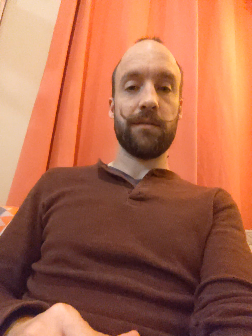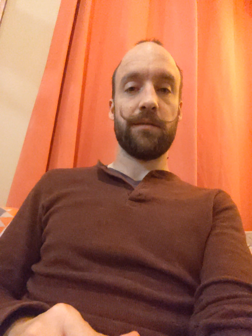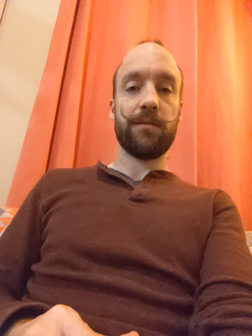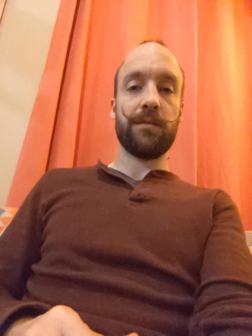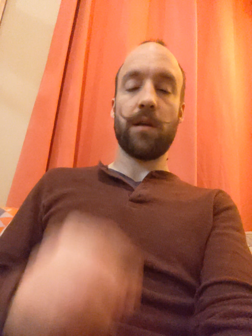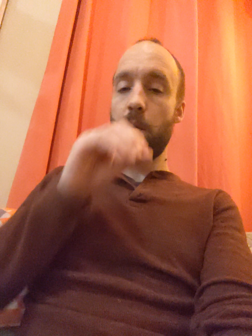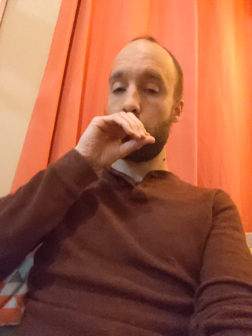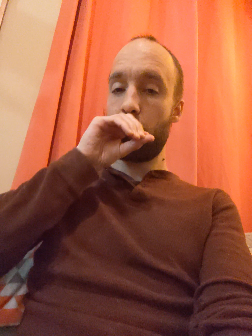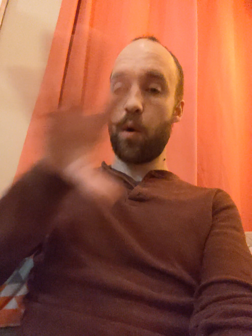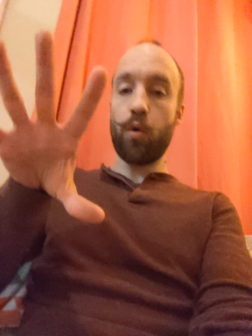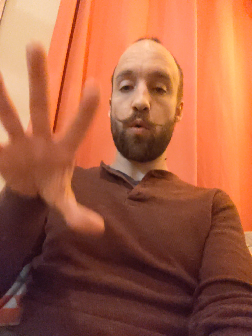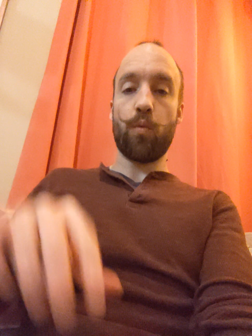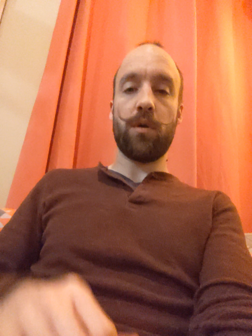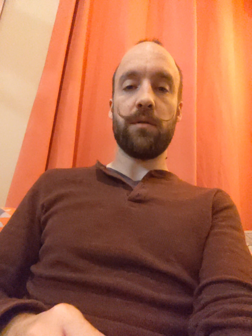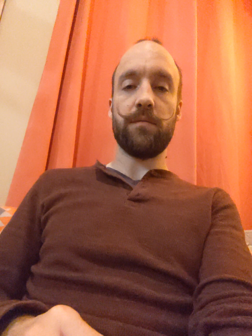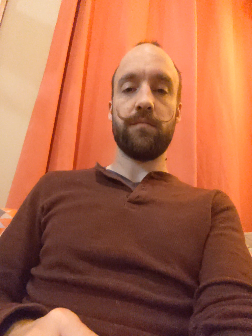blow